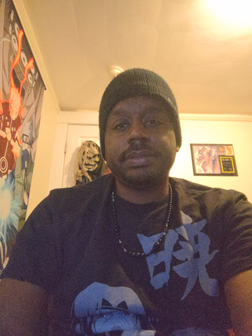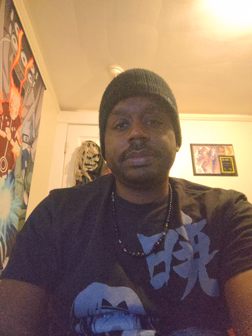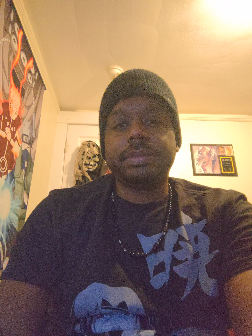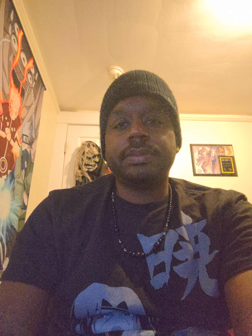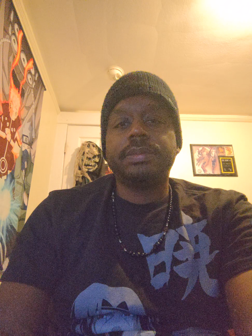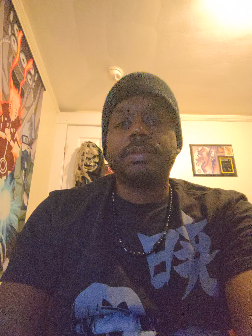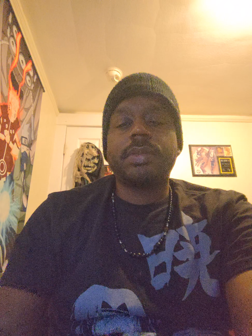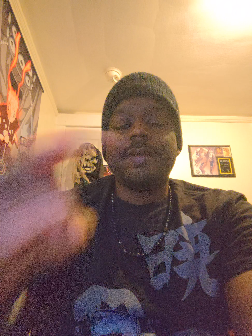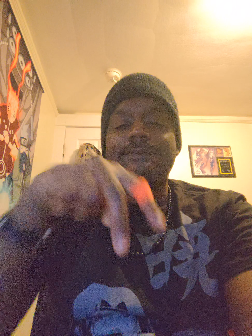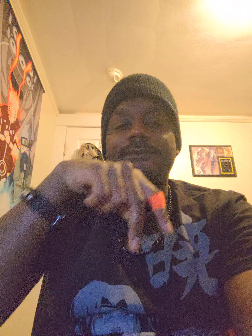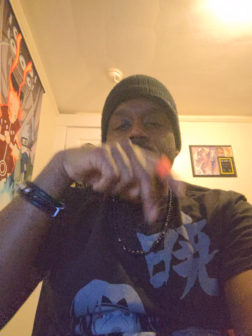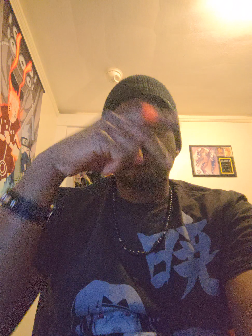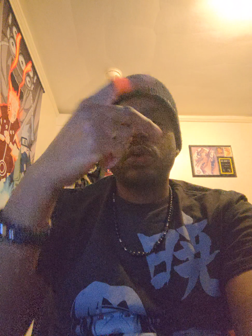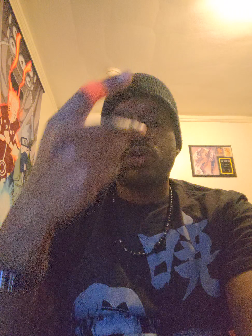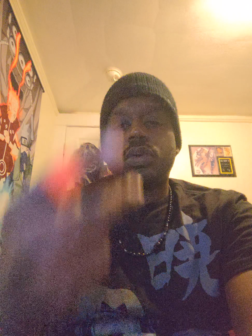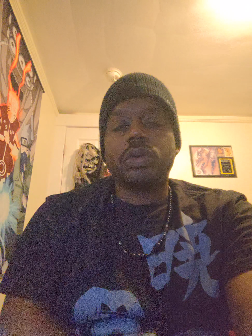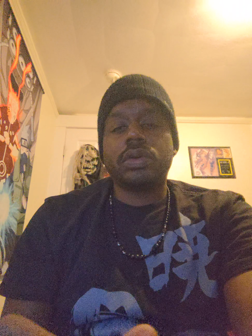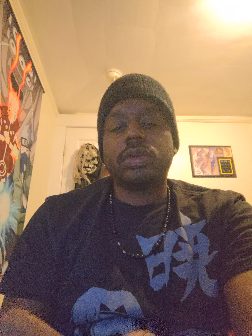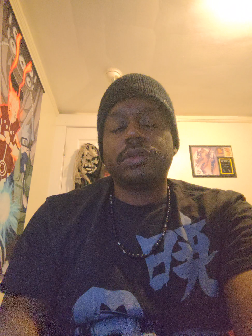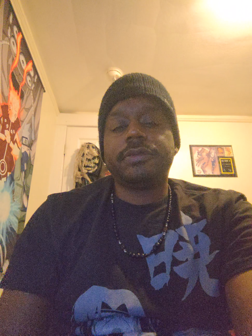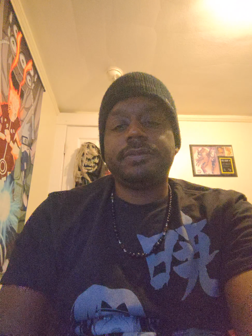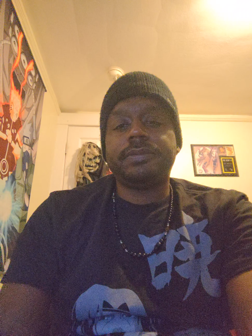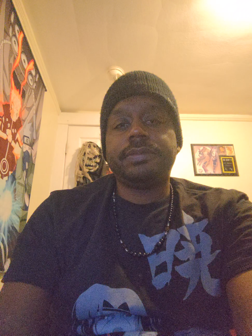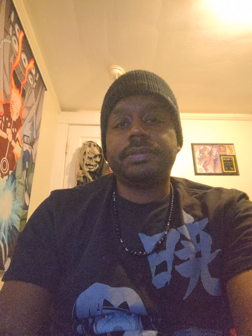fall